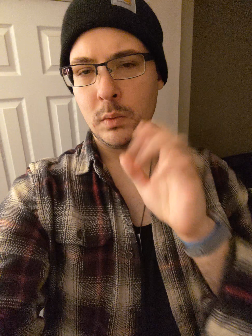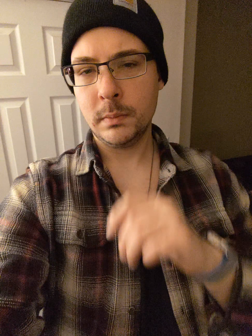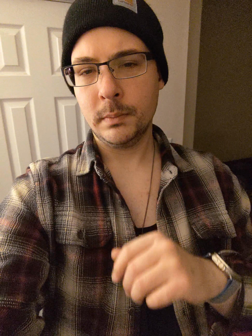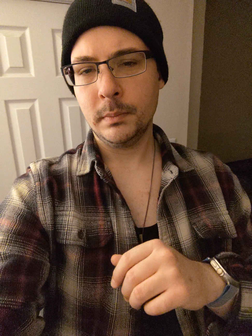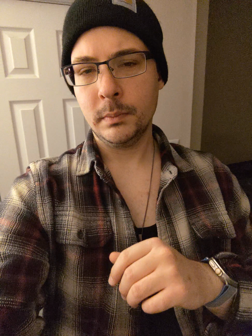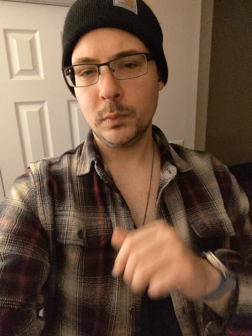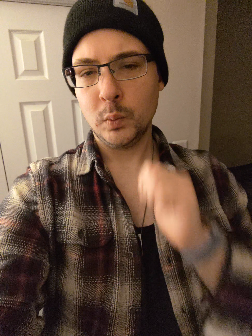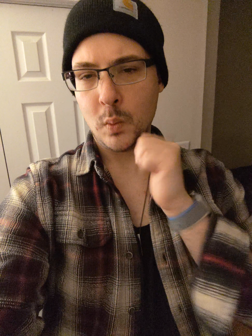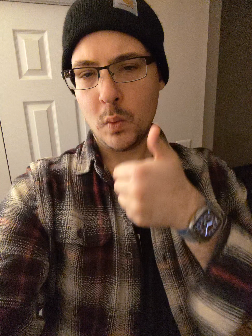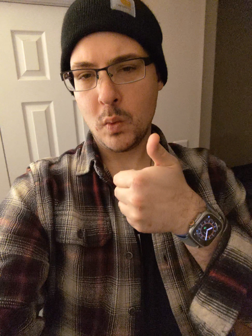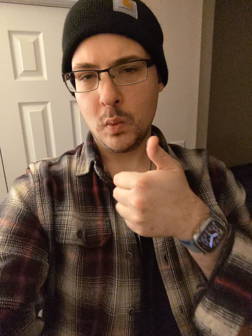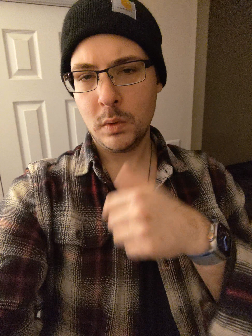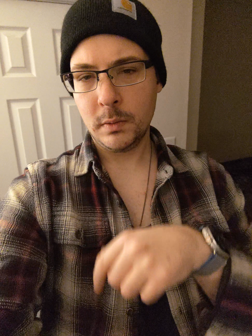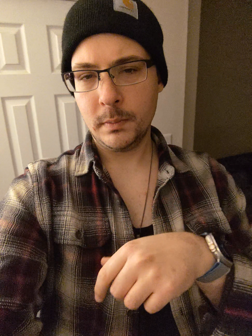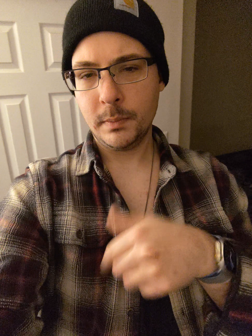tomorrow